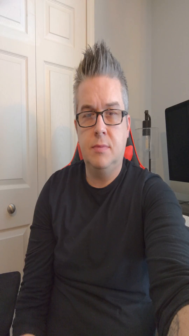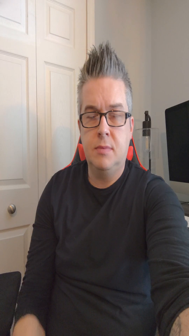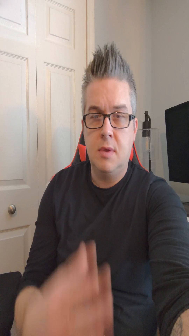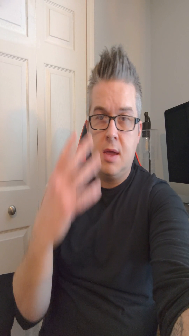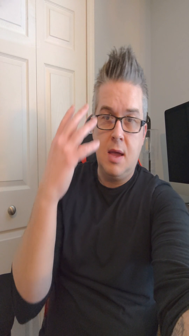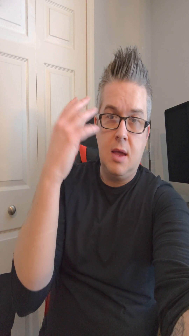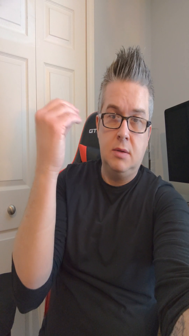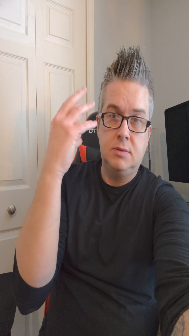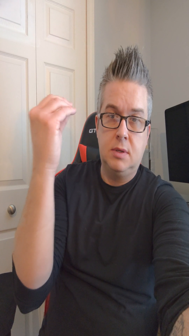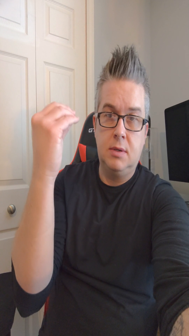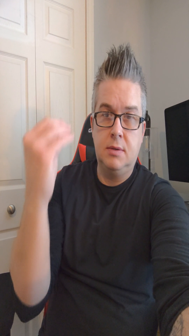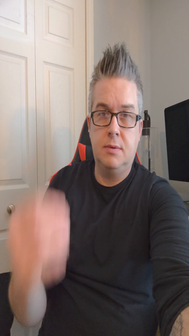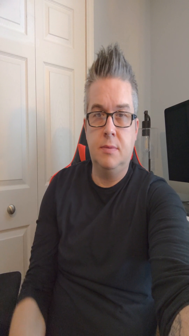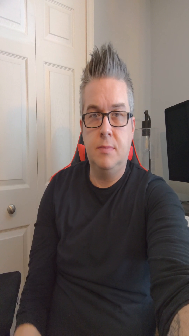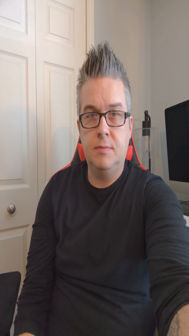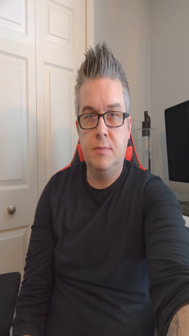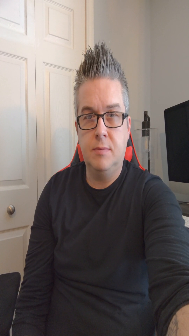outside